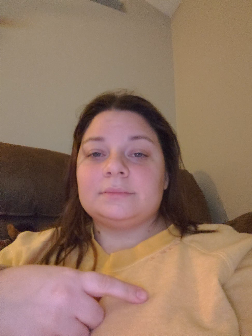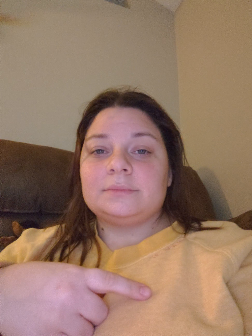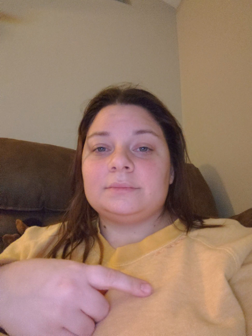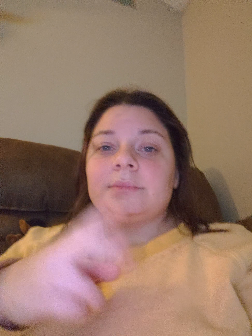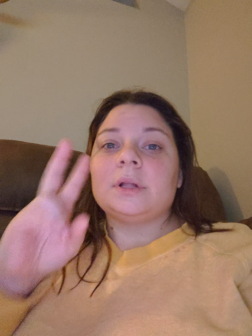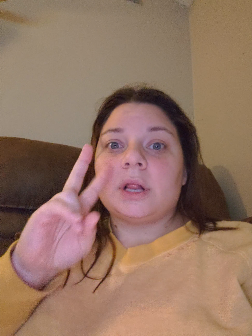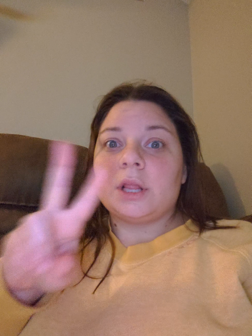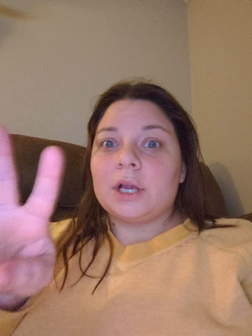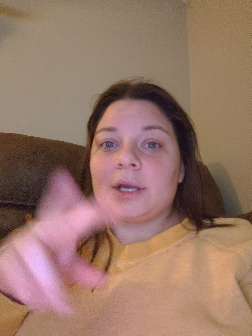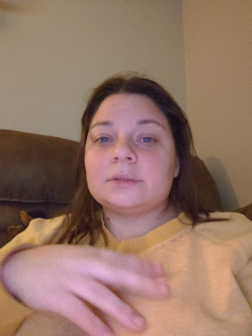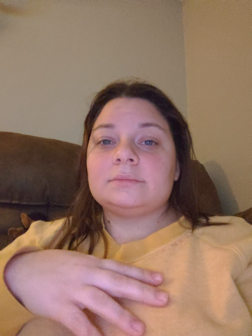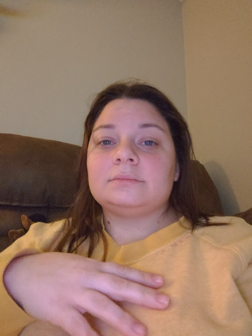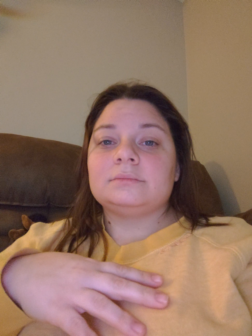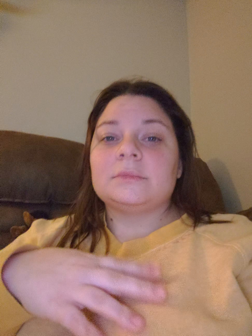look